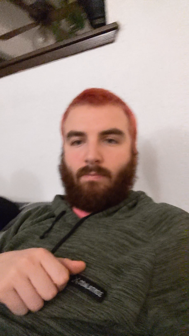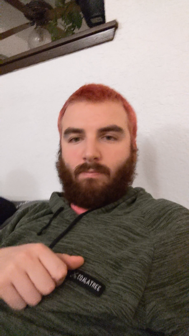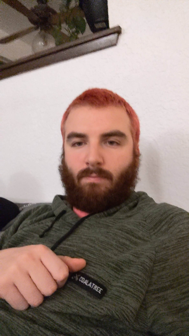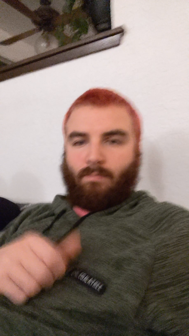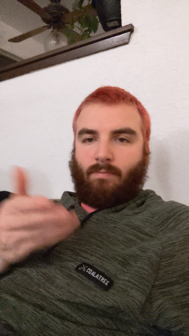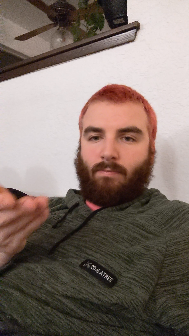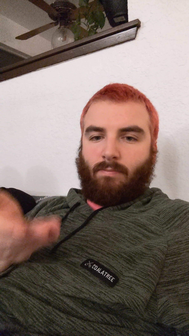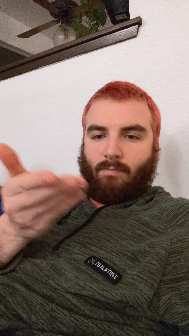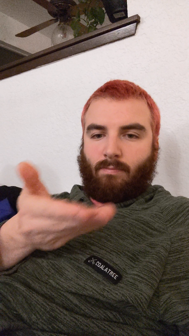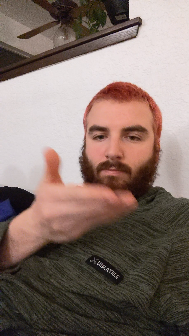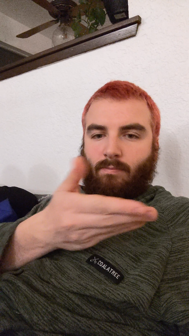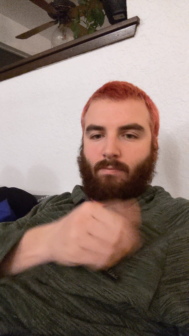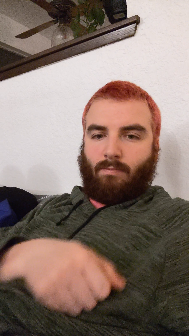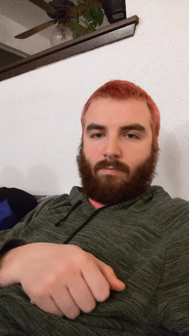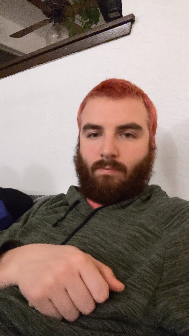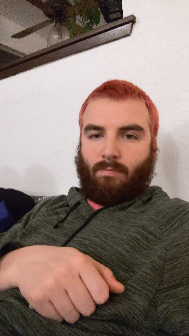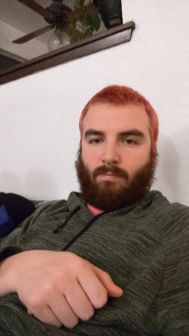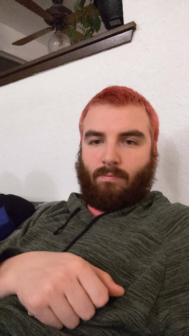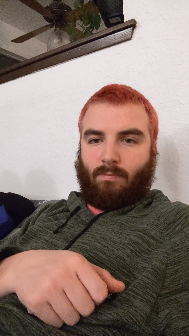carry